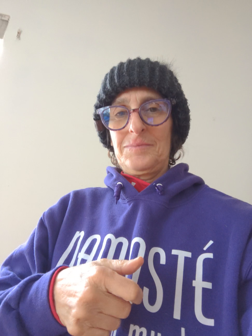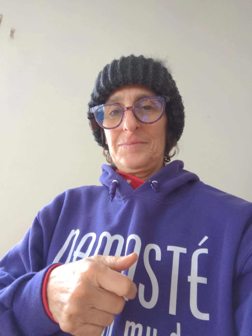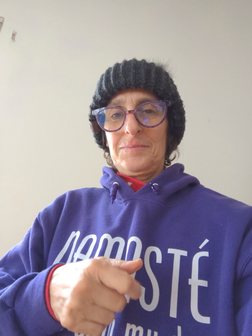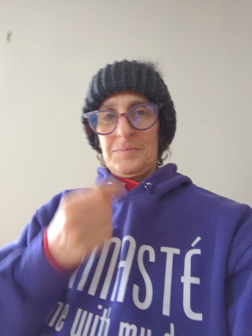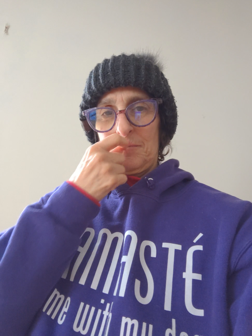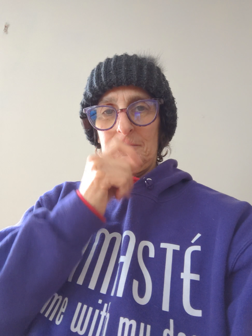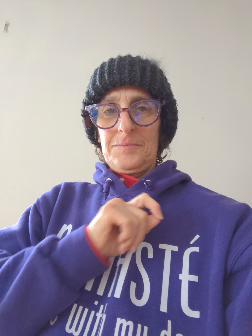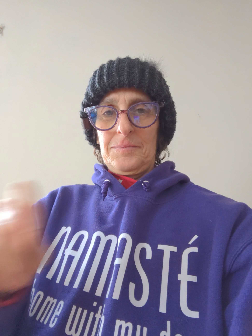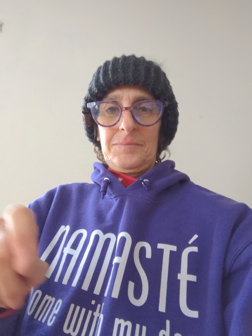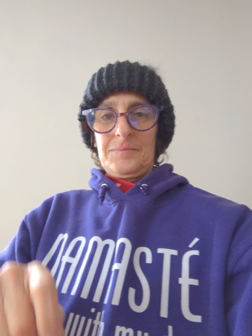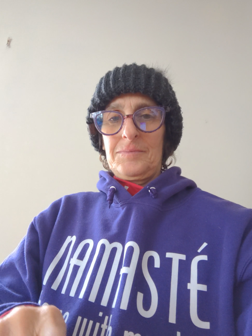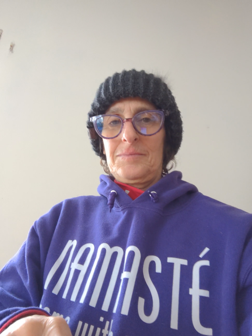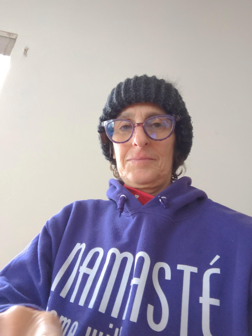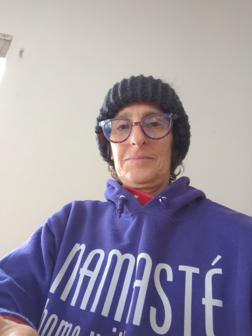pen